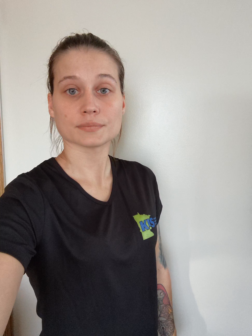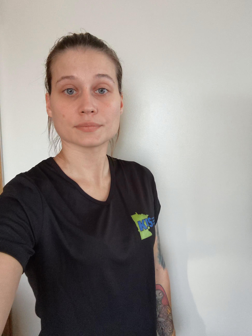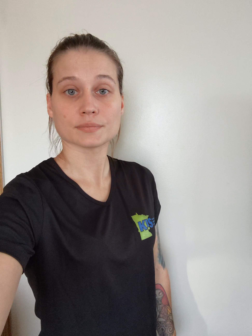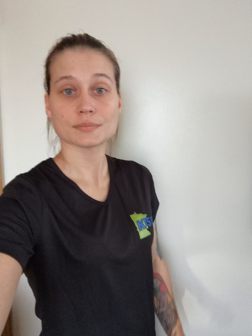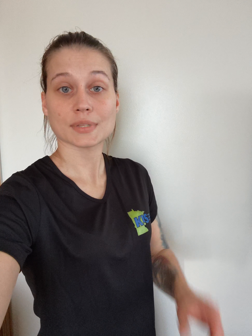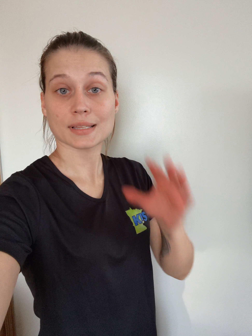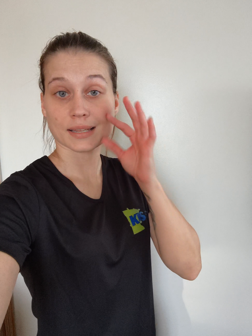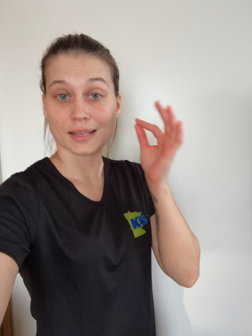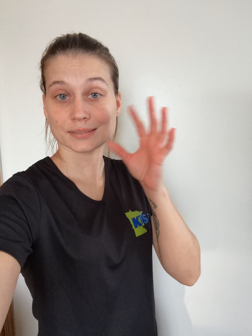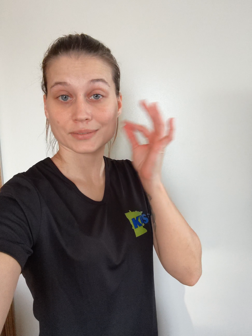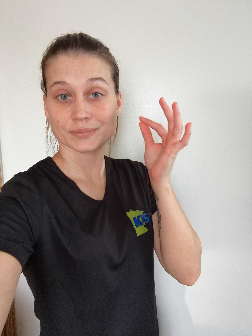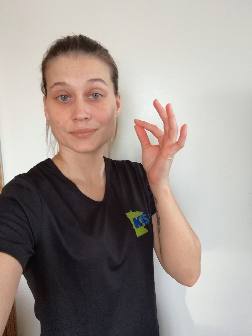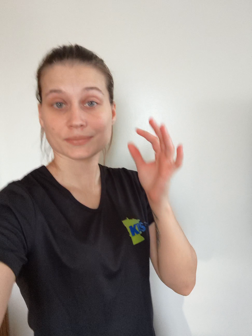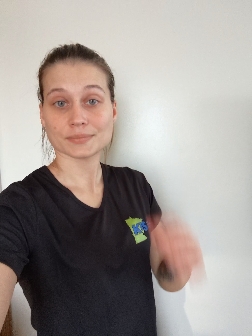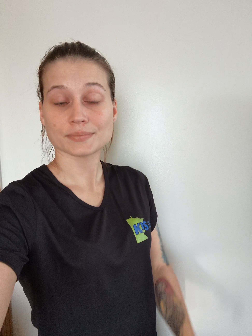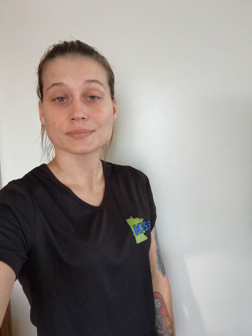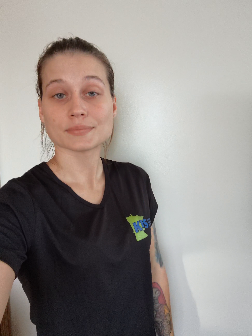cat